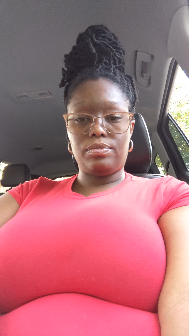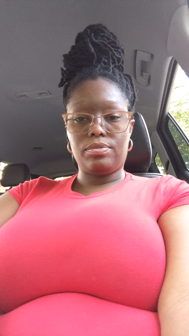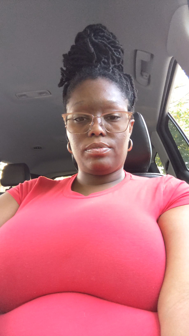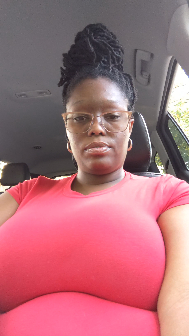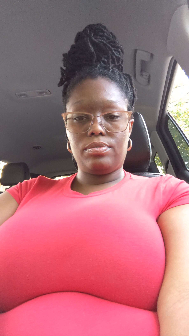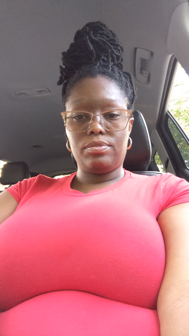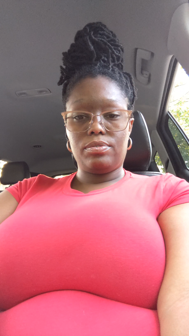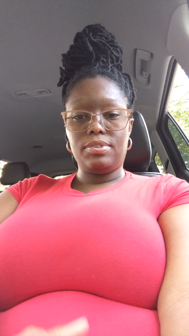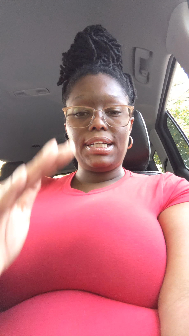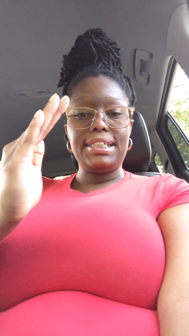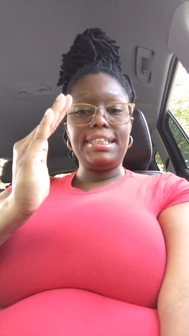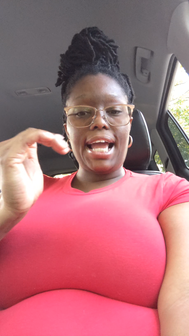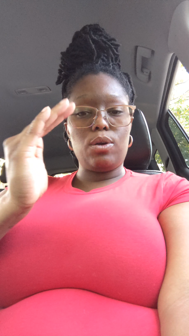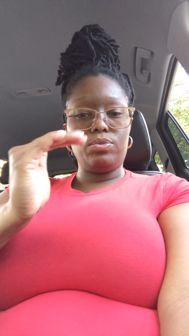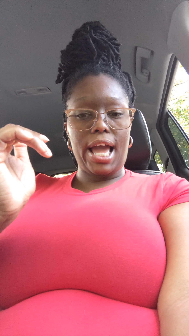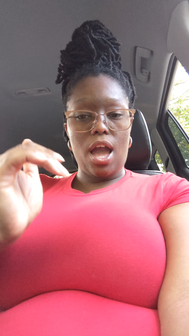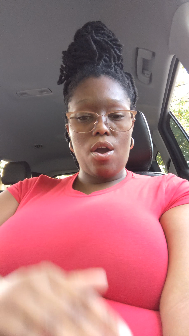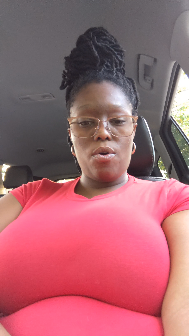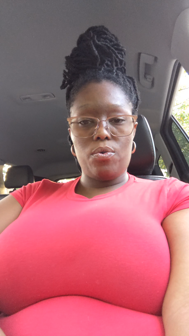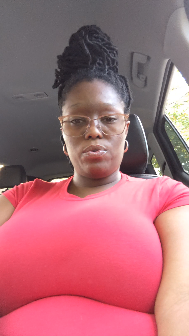downtown